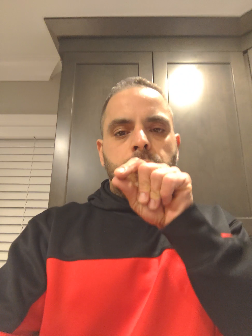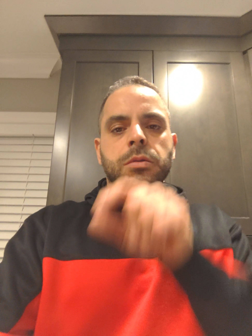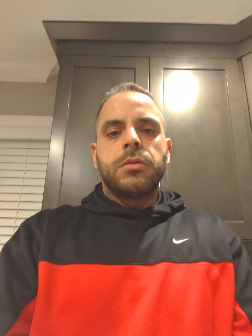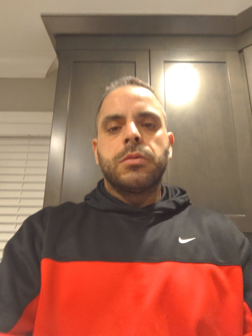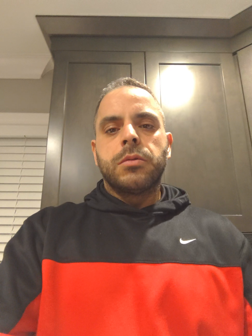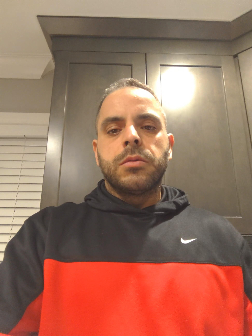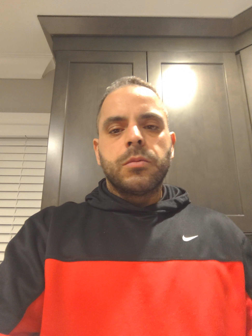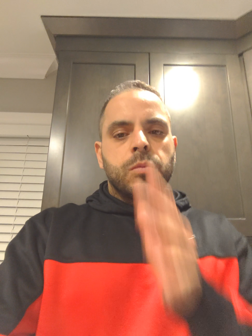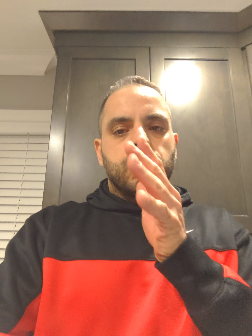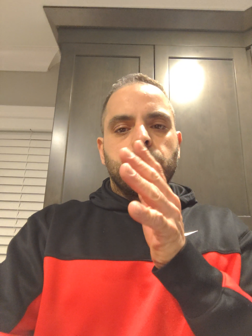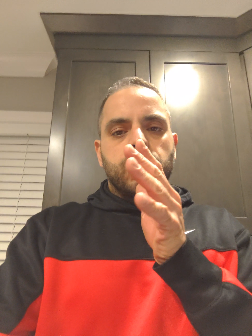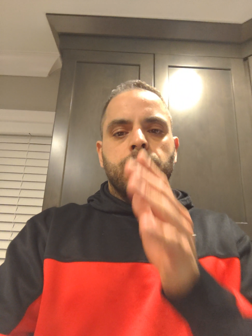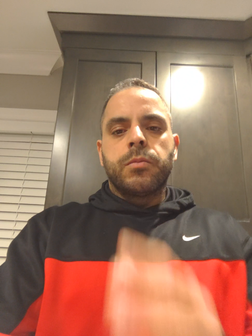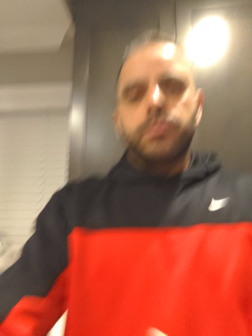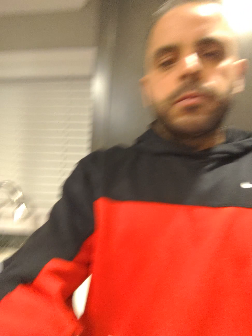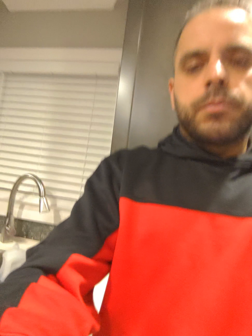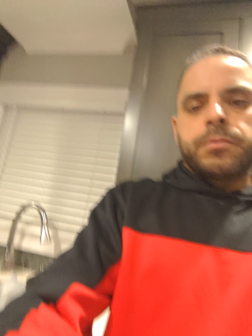grandpa